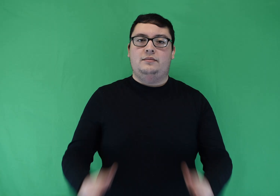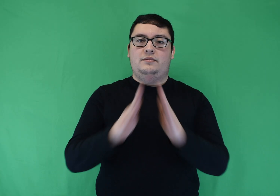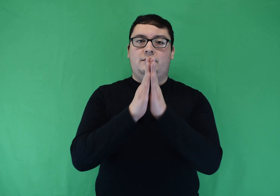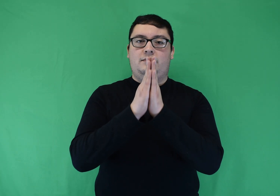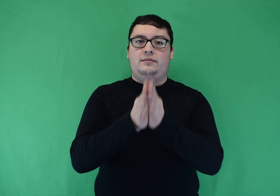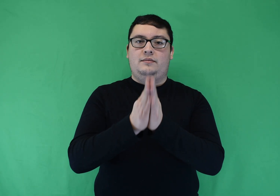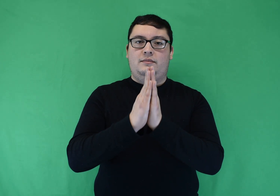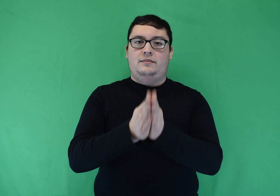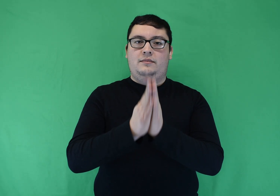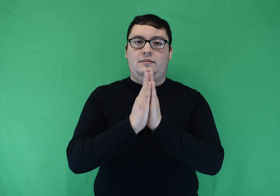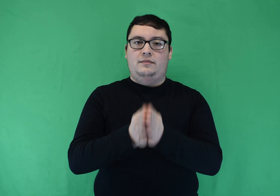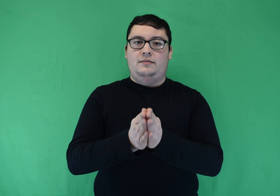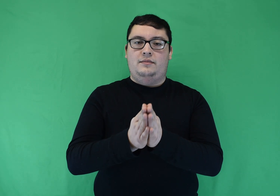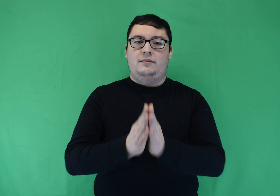por favor